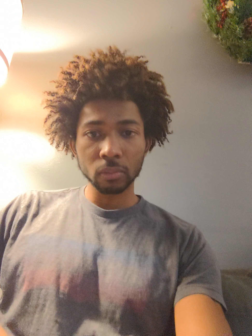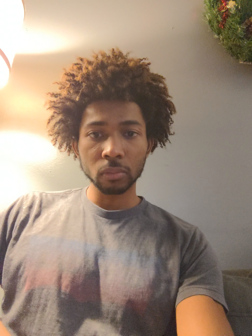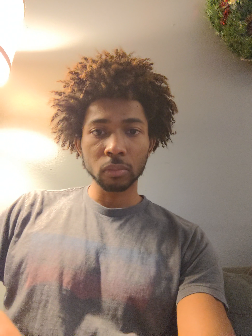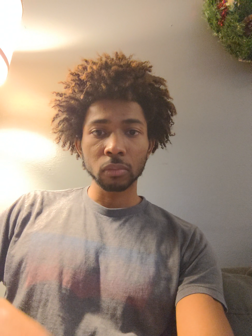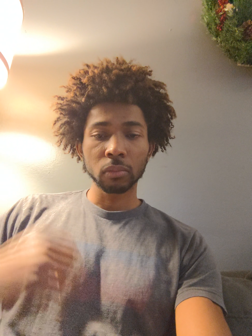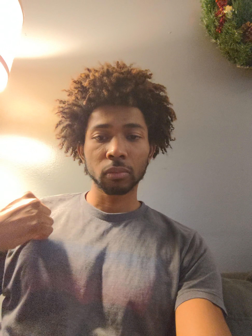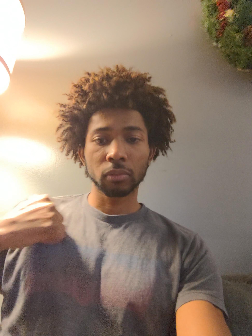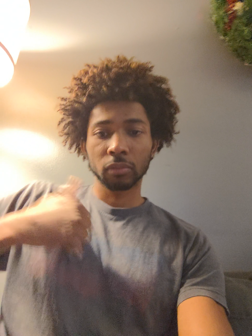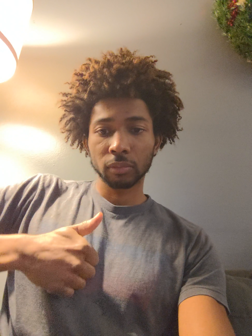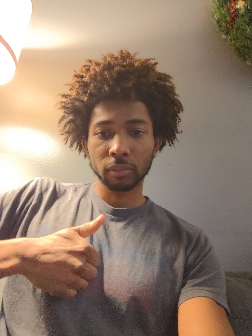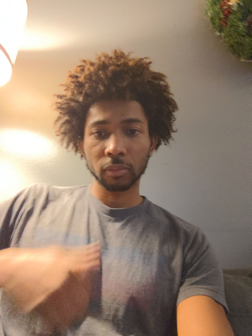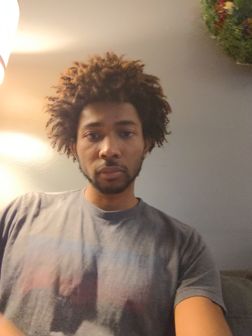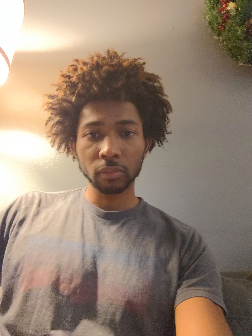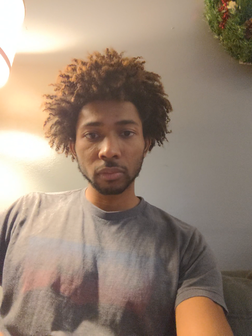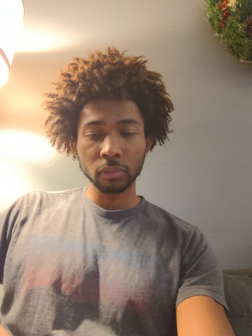jacket